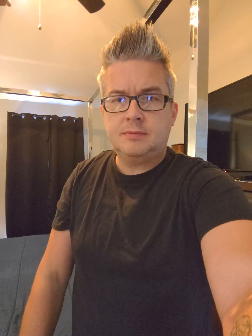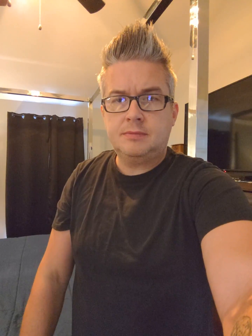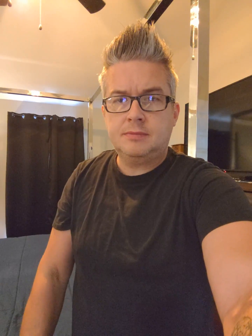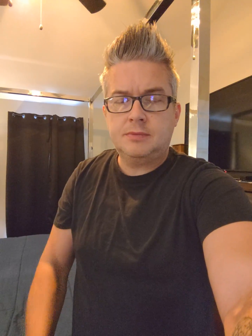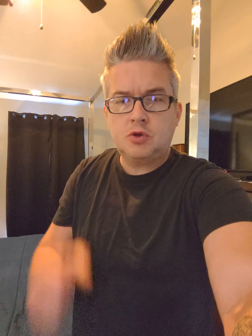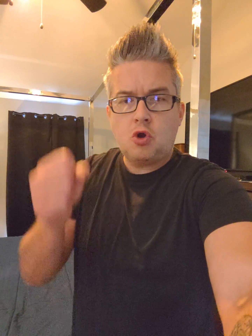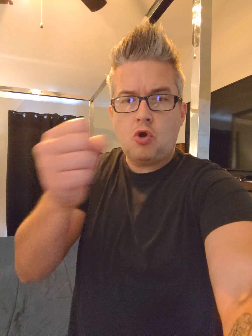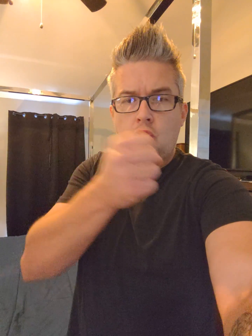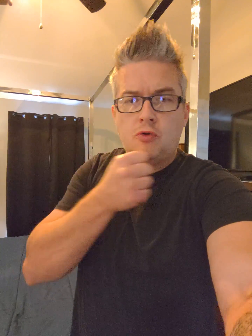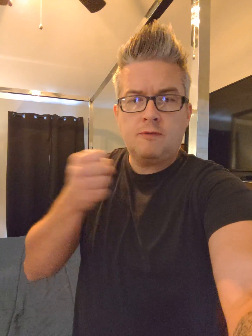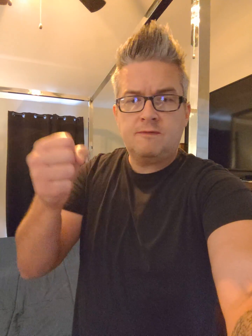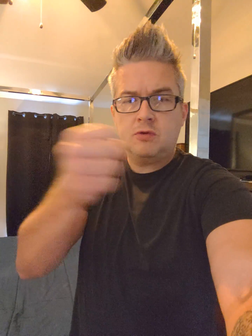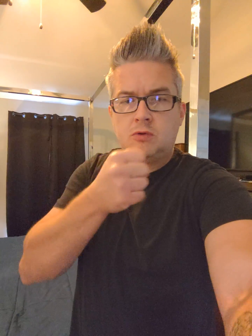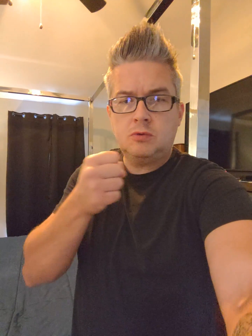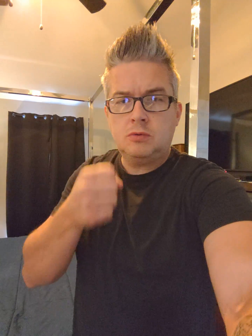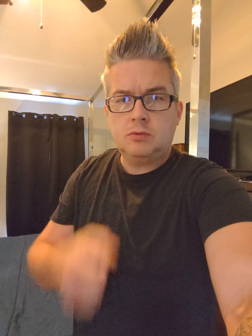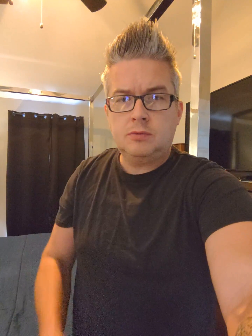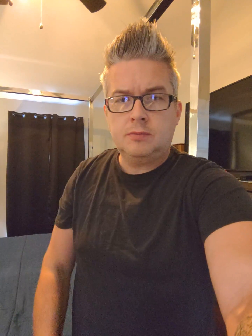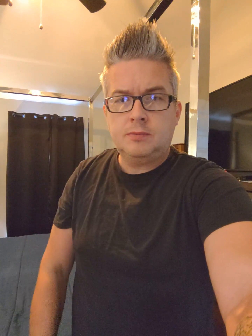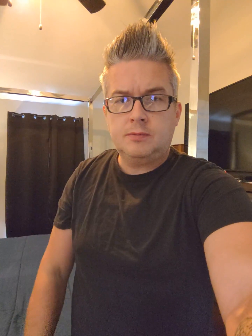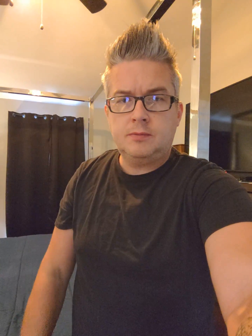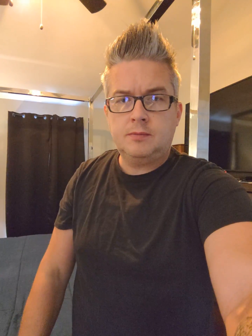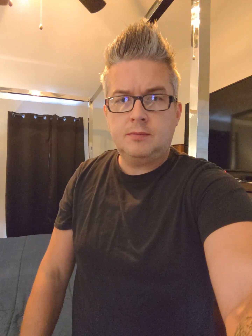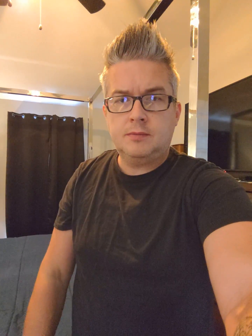coffee